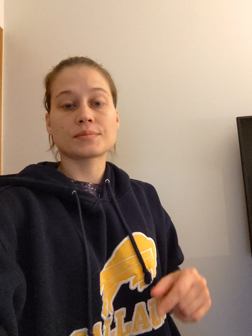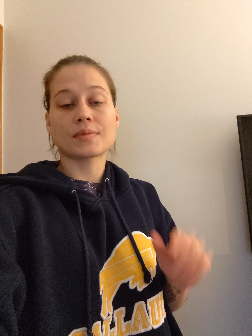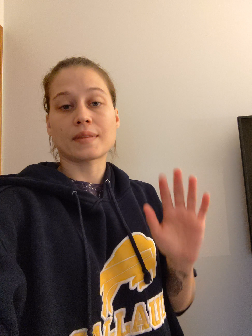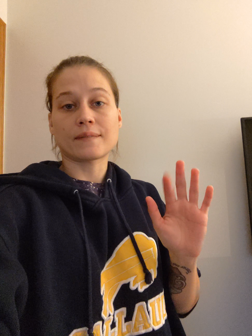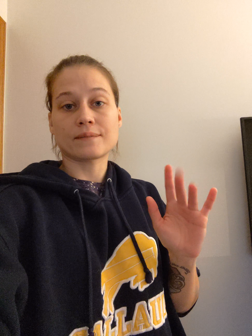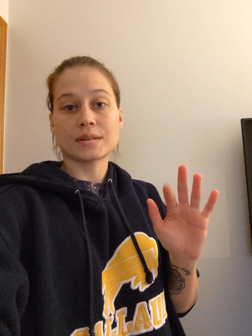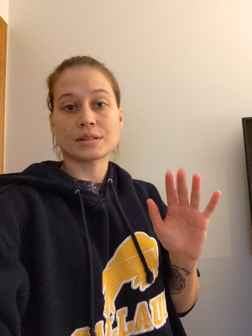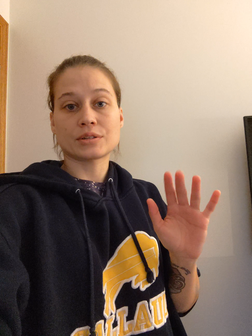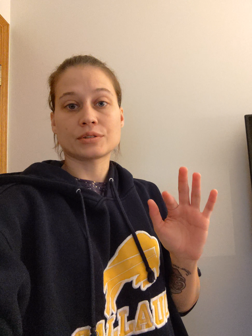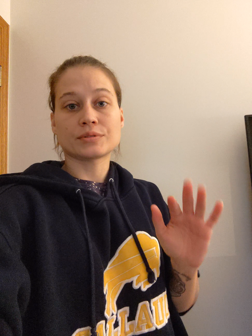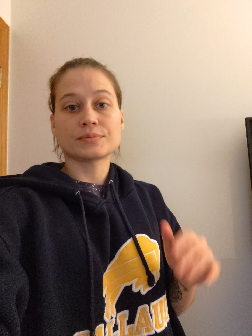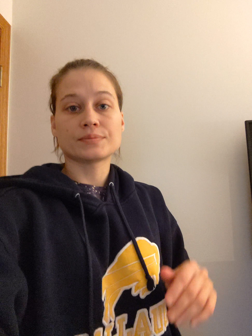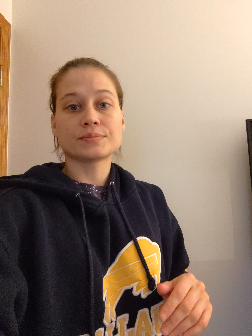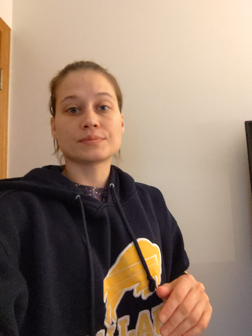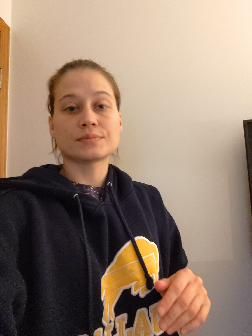finger